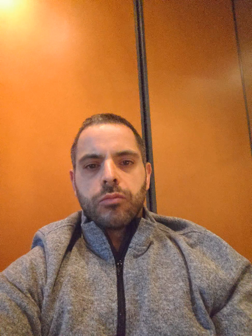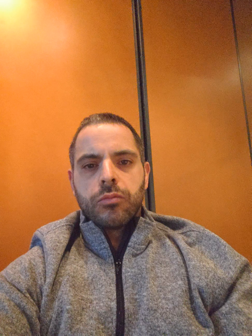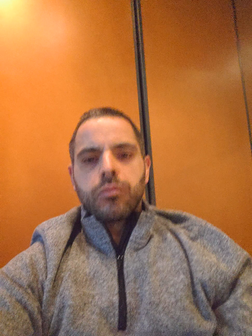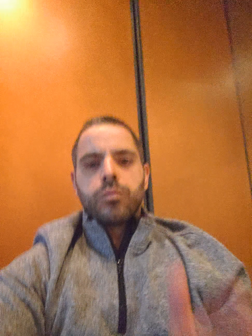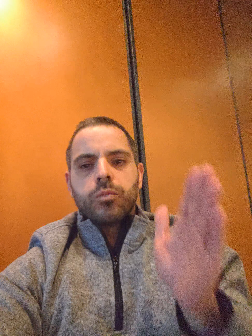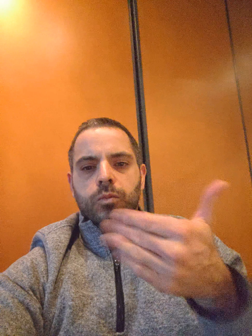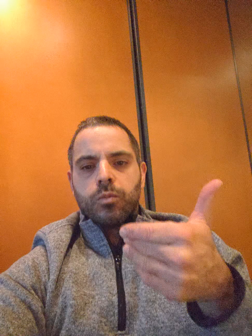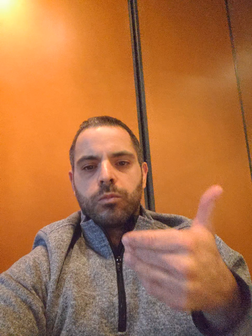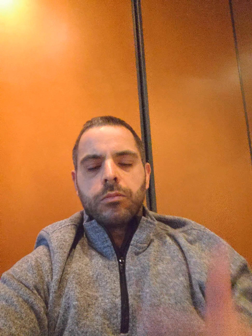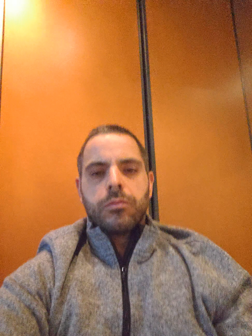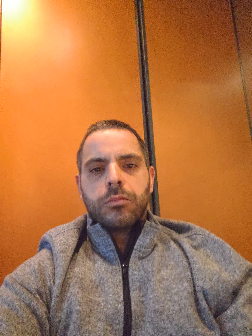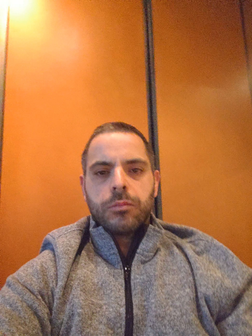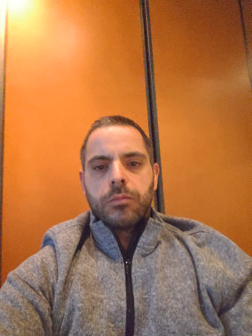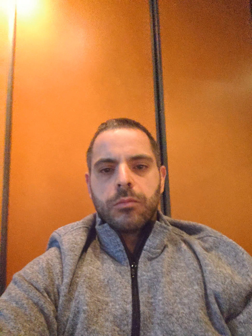room